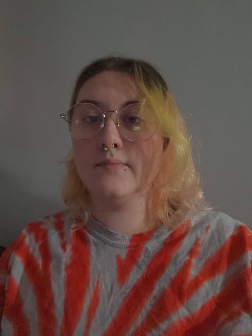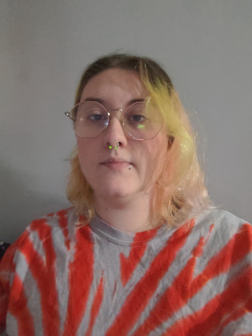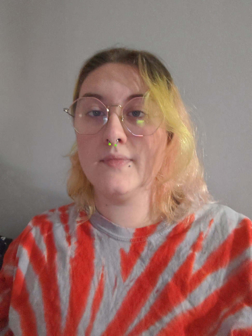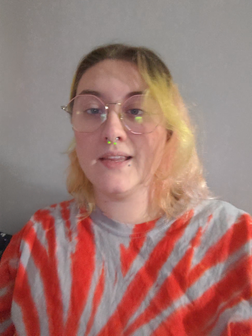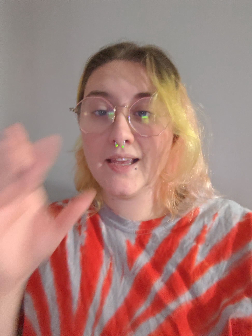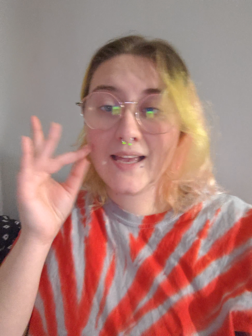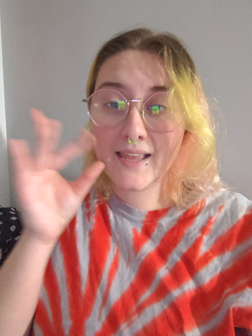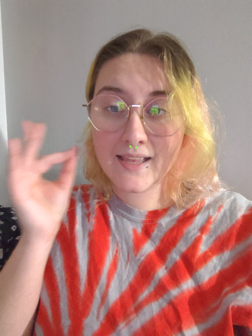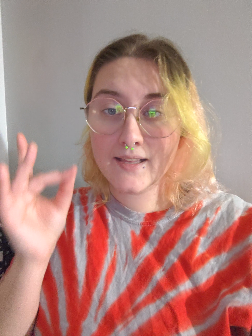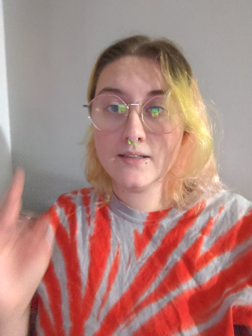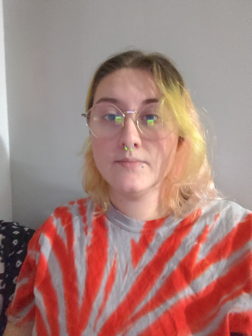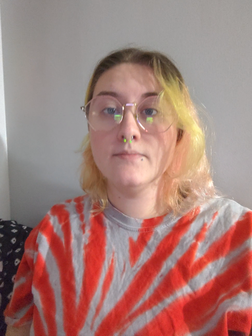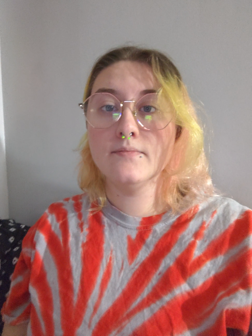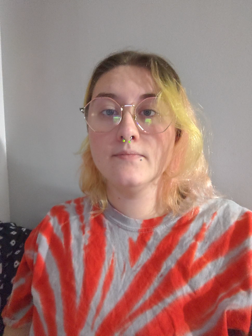kitty